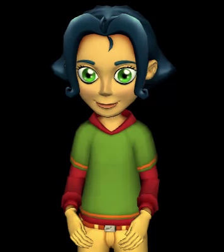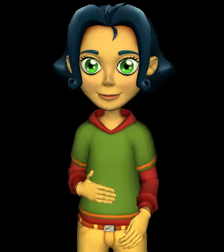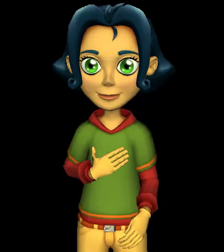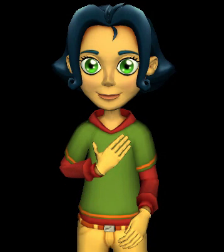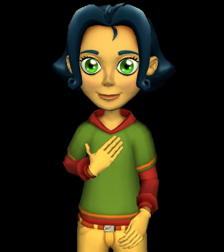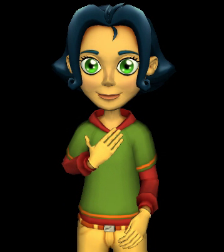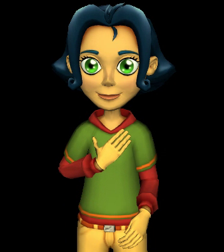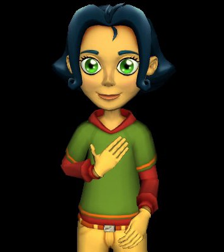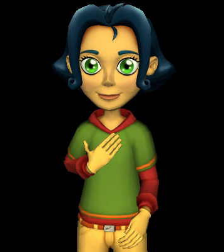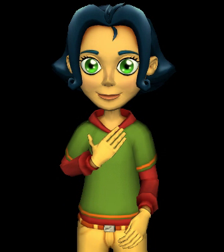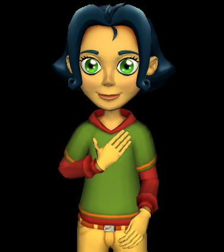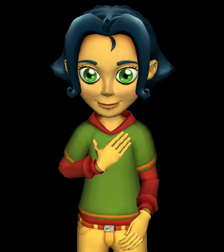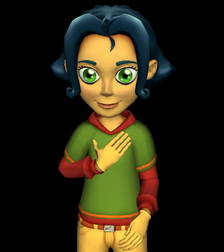سعيد